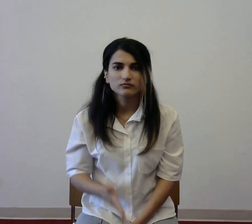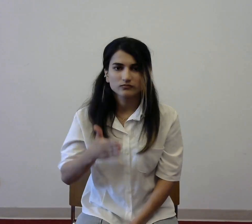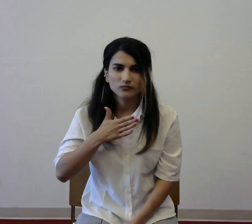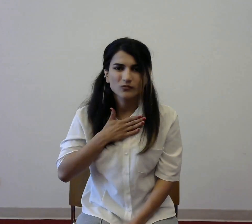mən